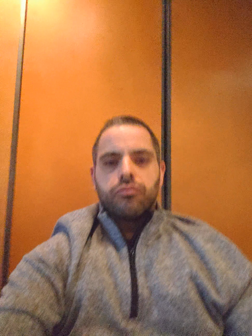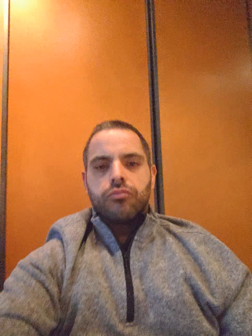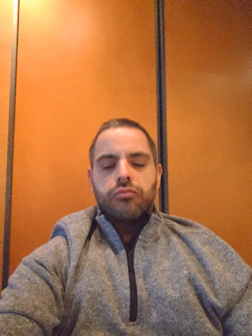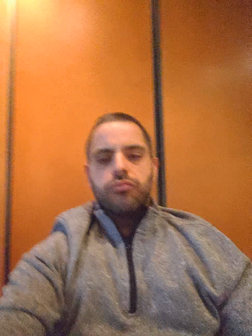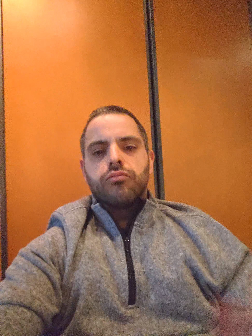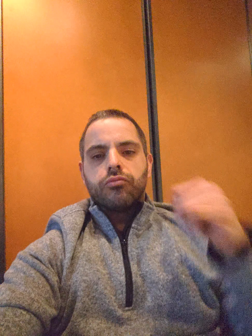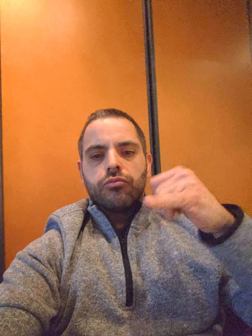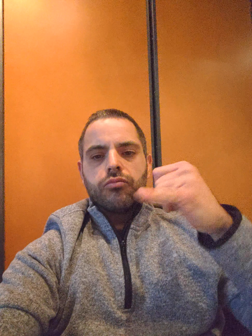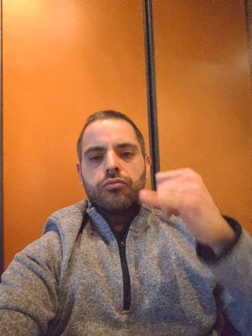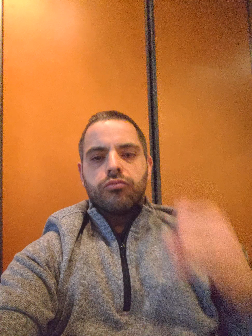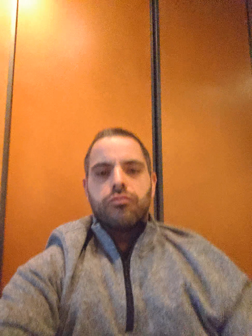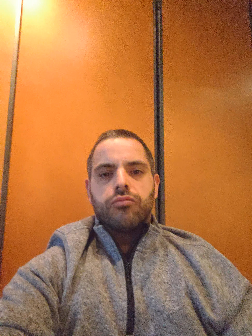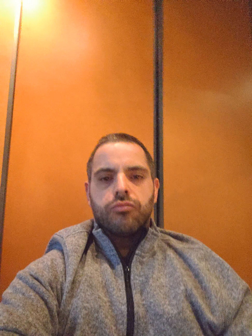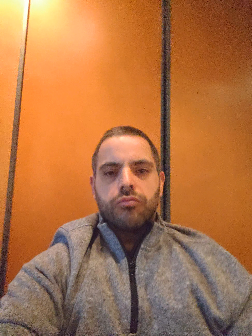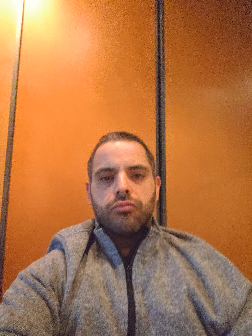yellow